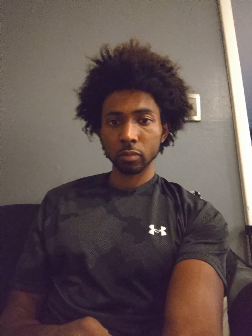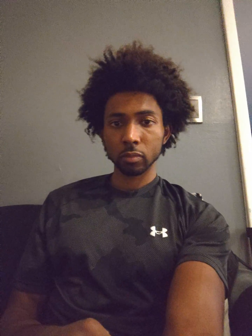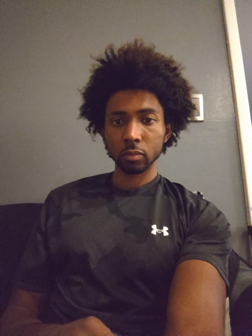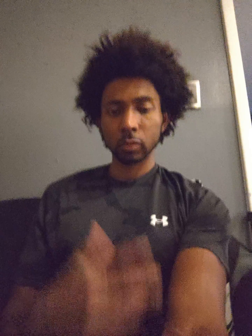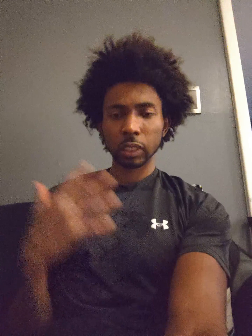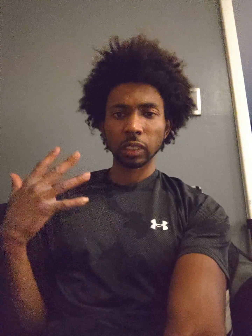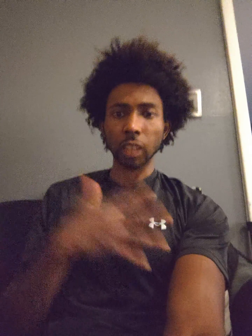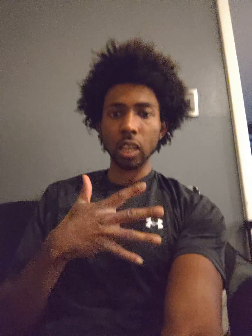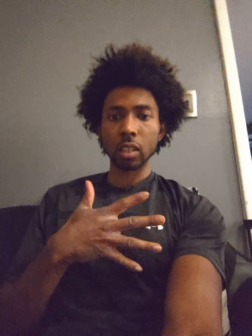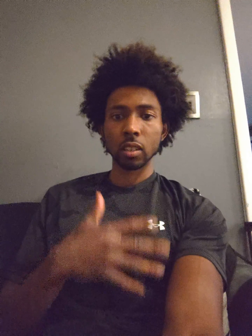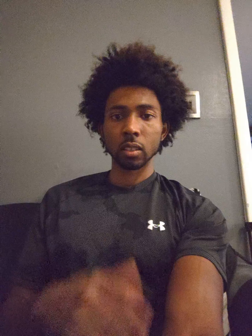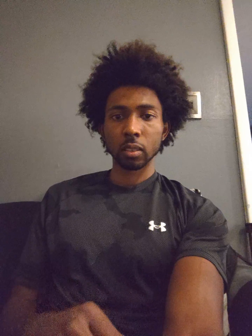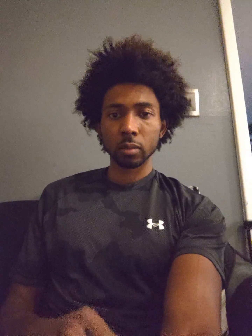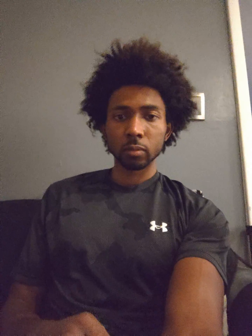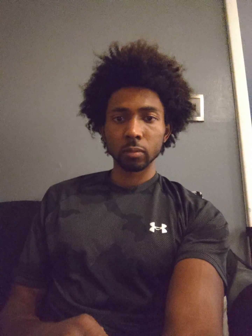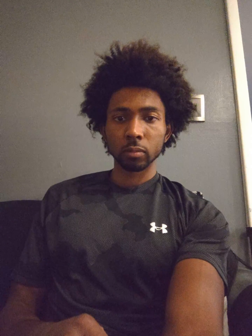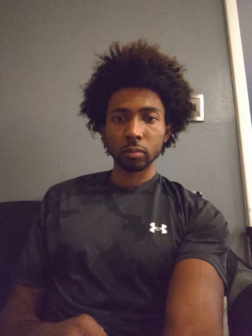scared